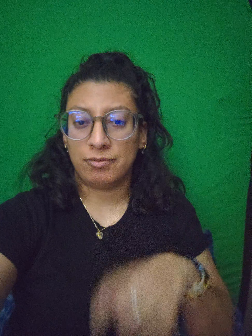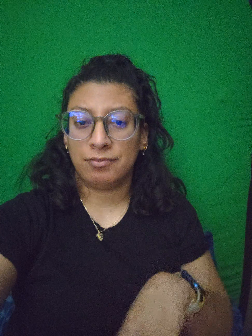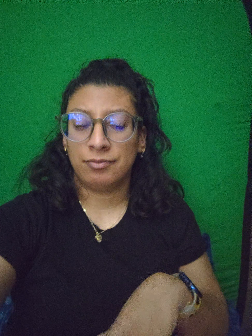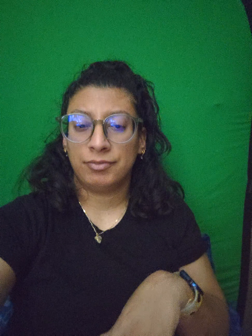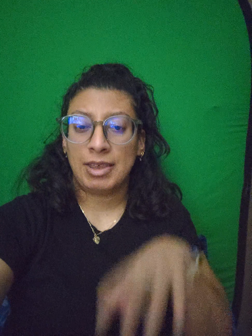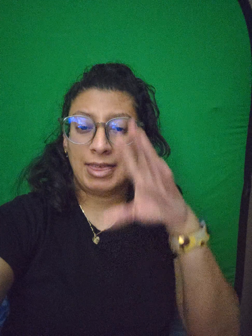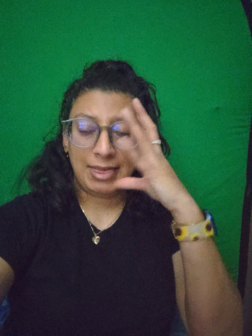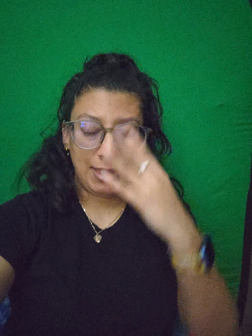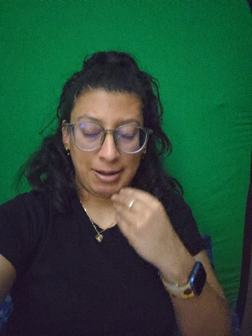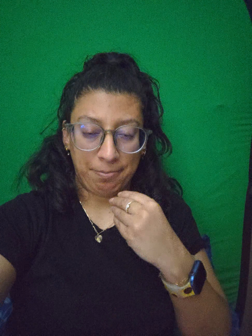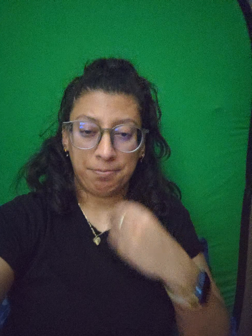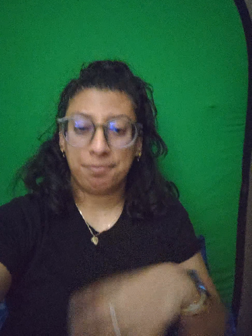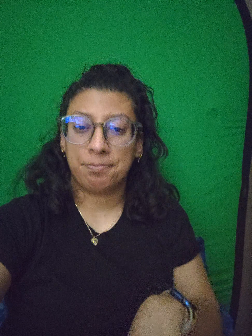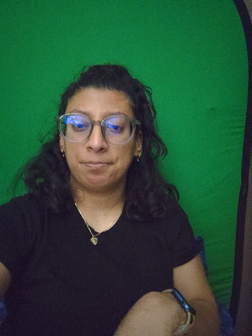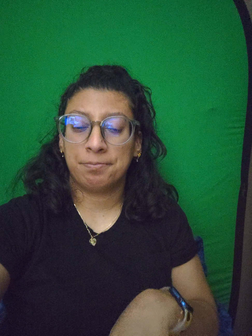nap